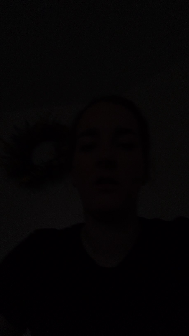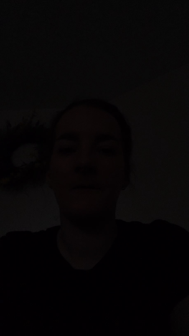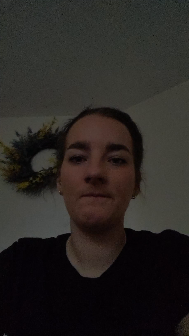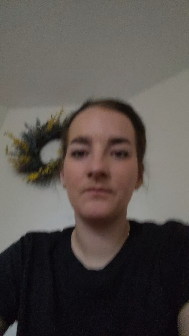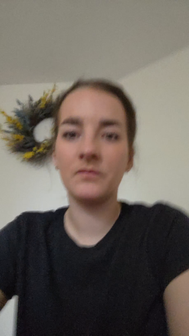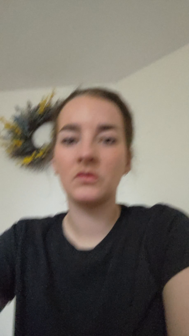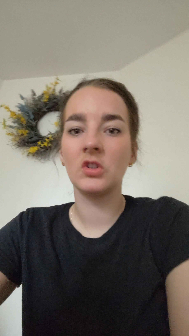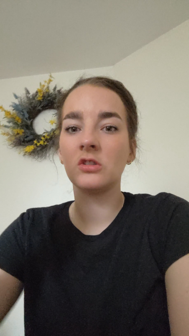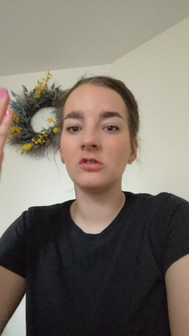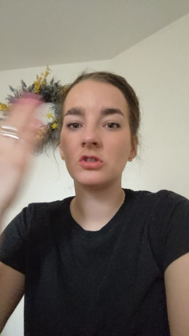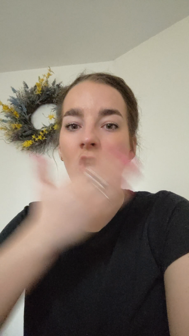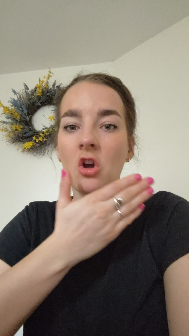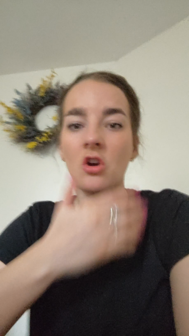dark